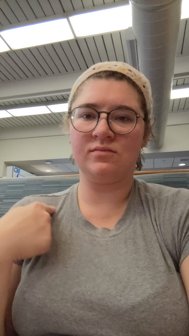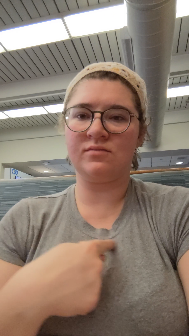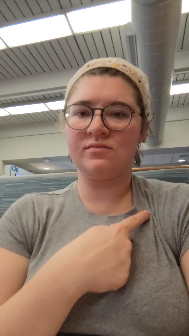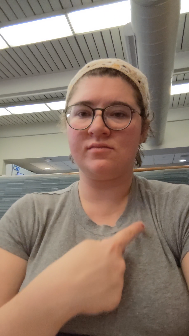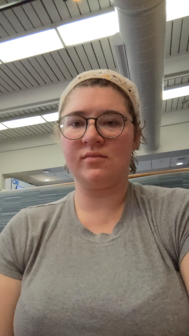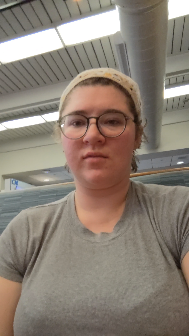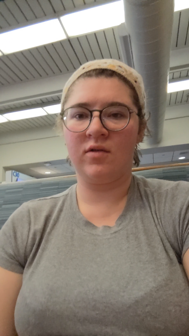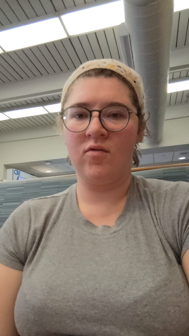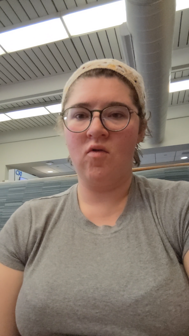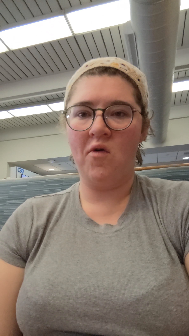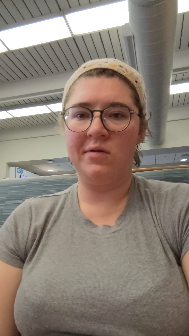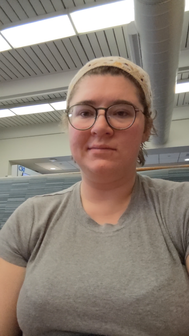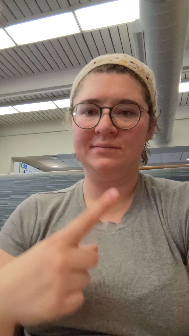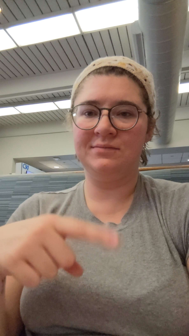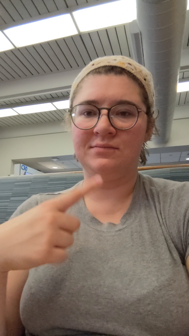about